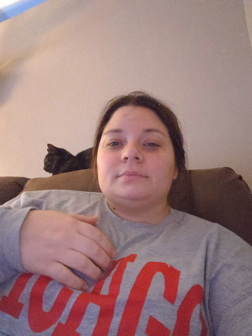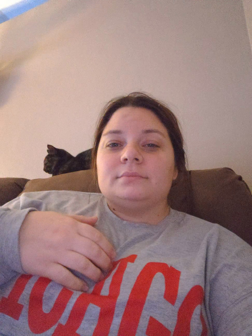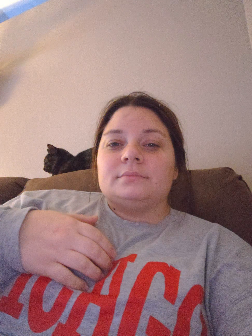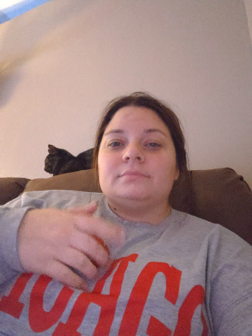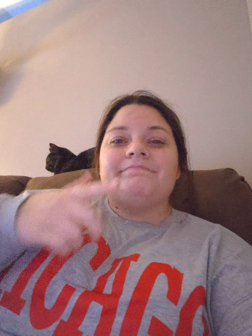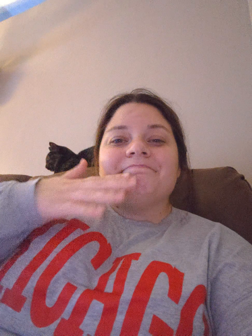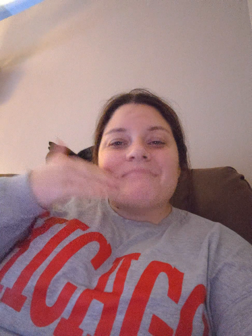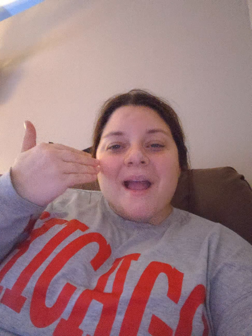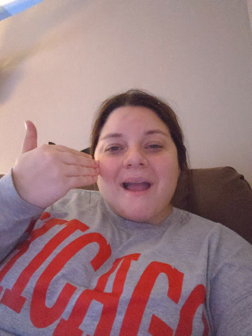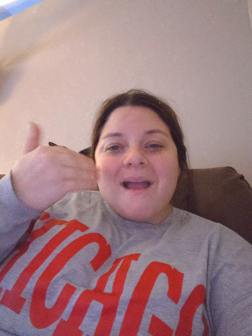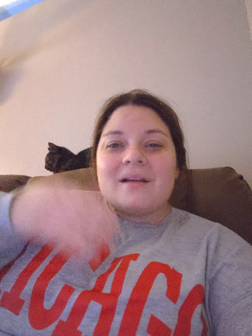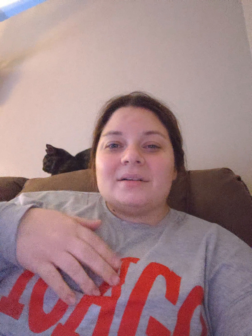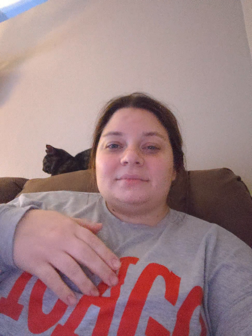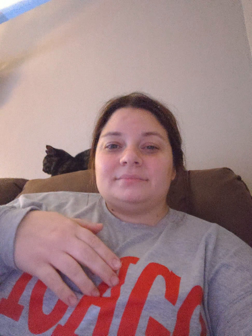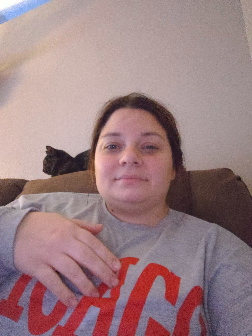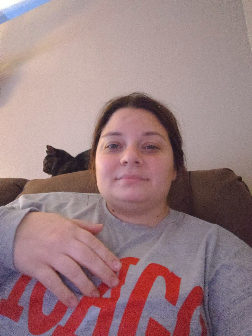smile